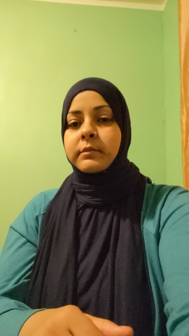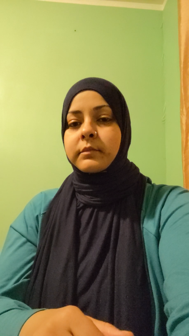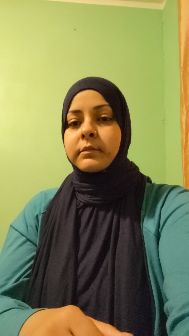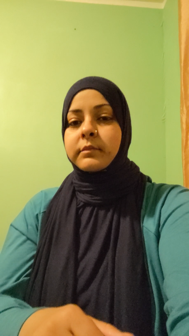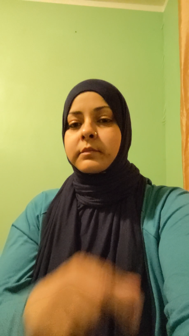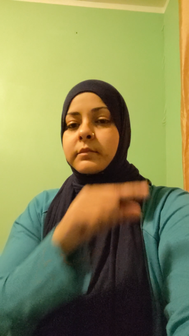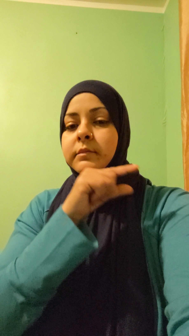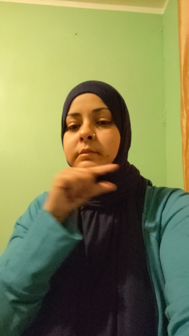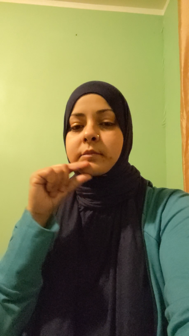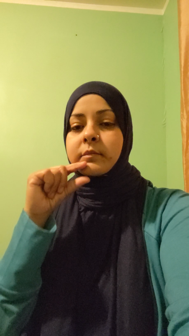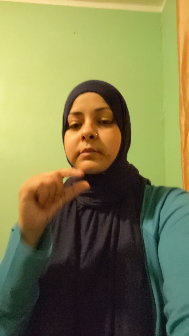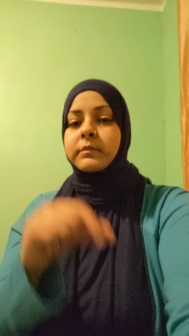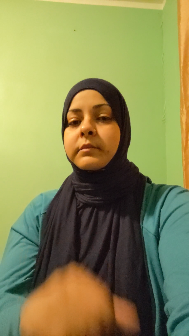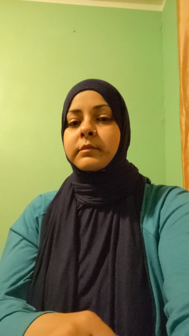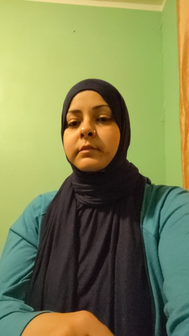glue